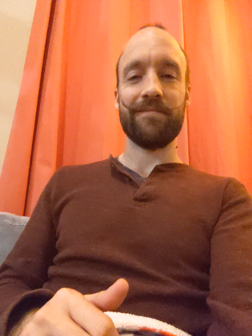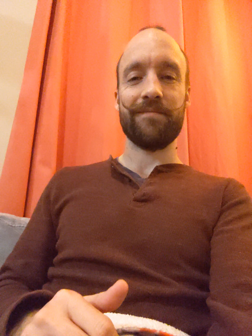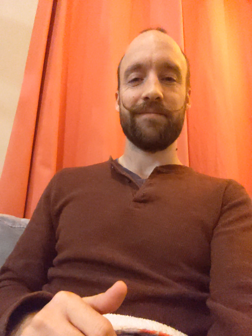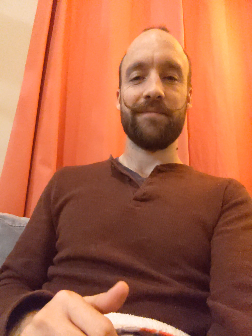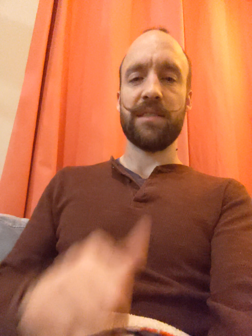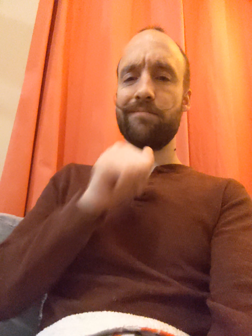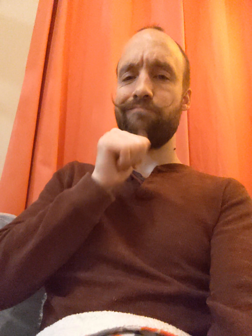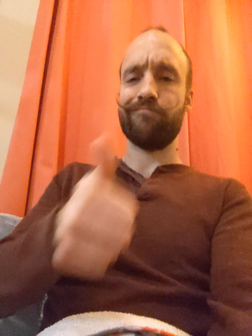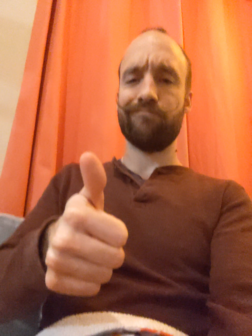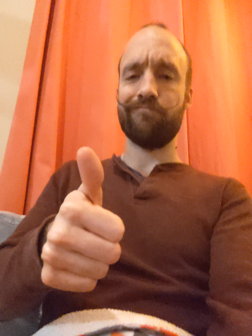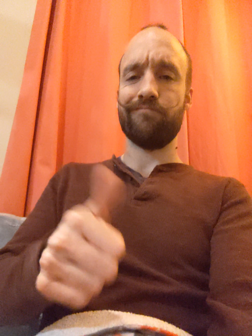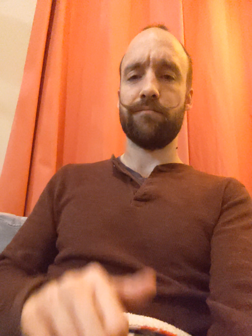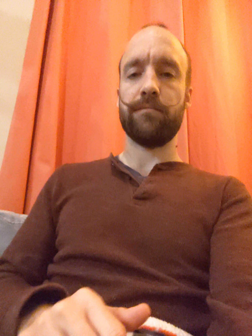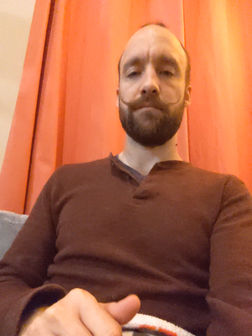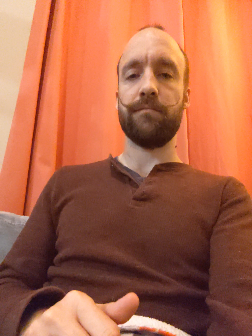not